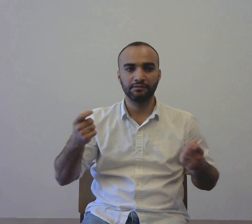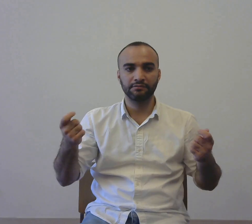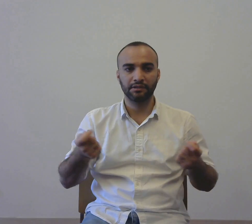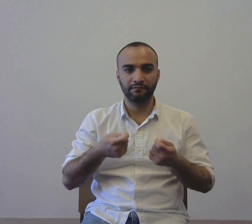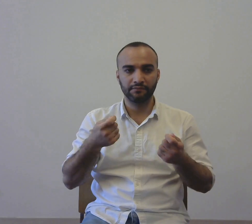toya